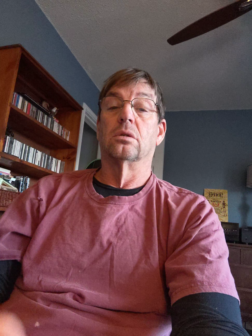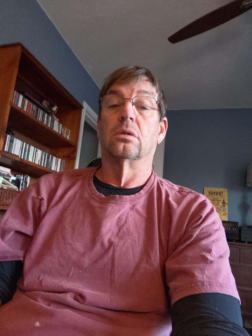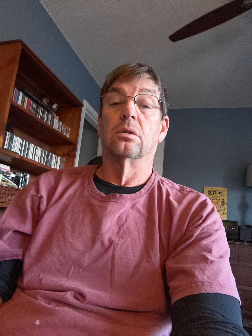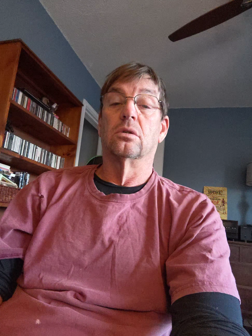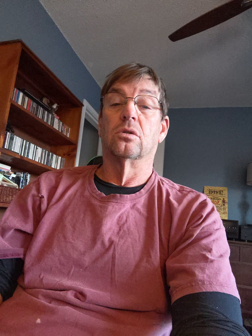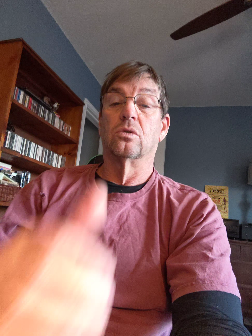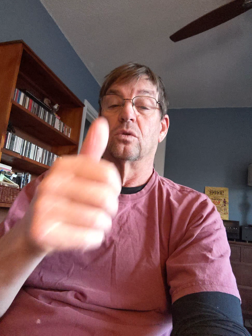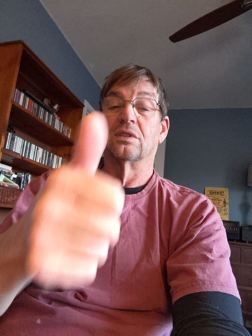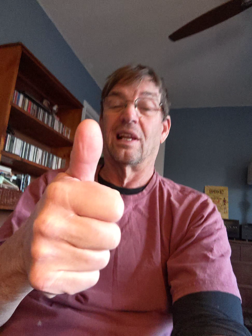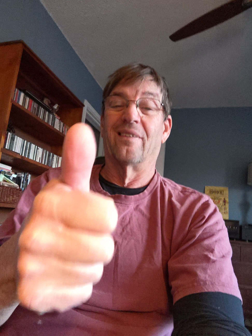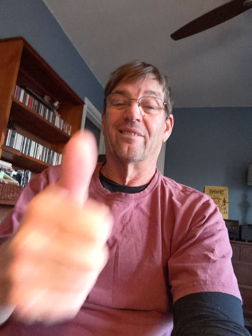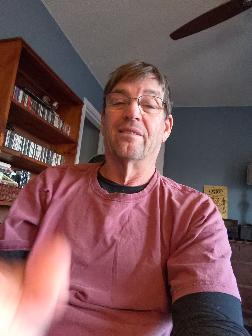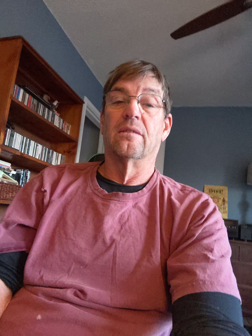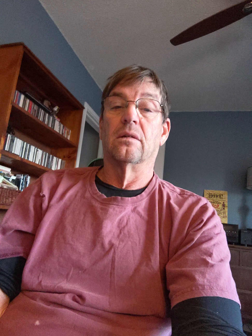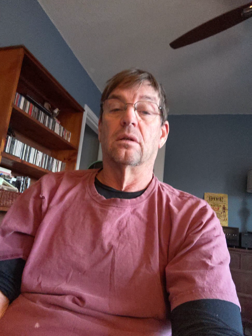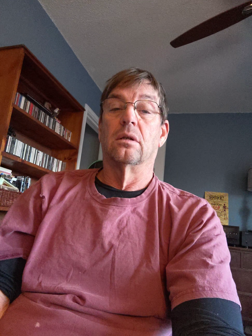yourself